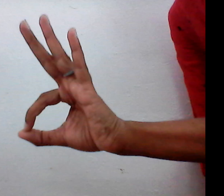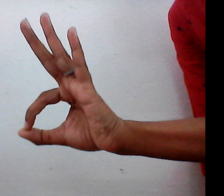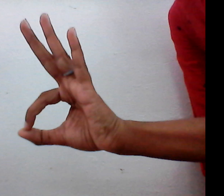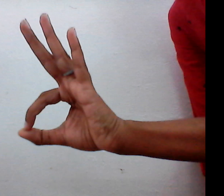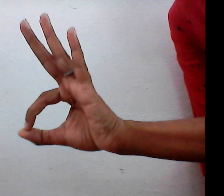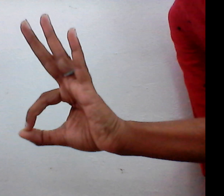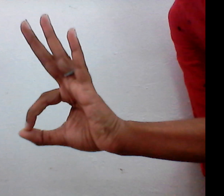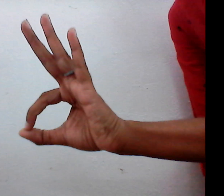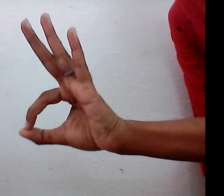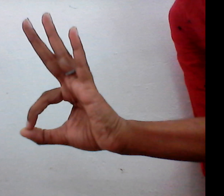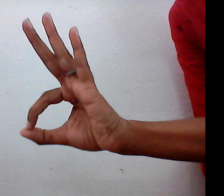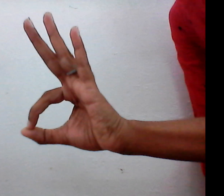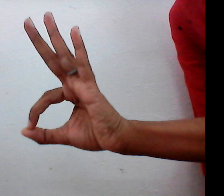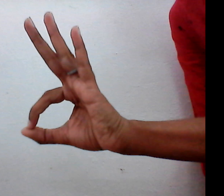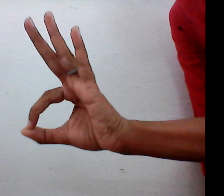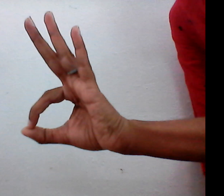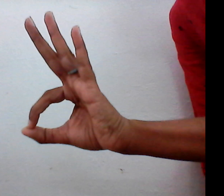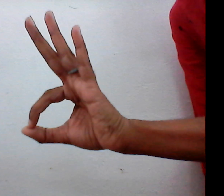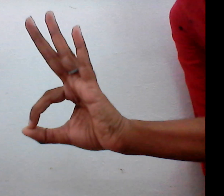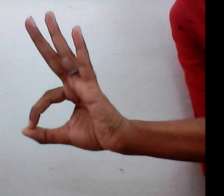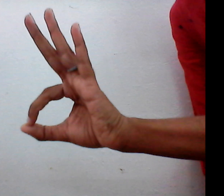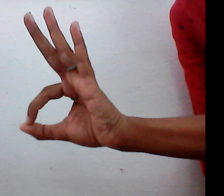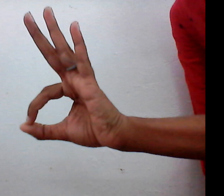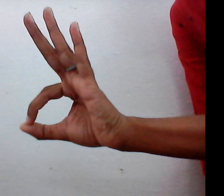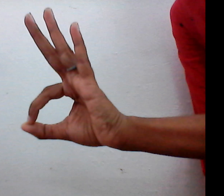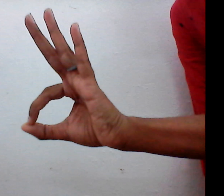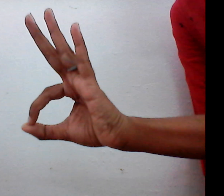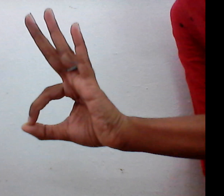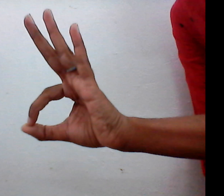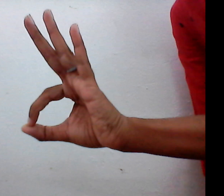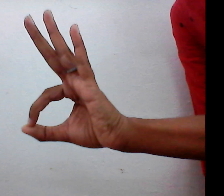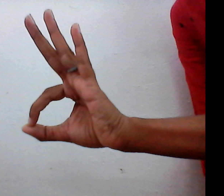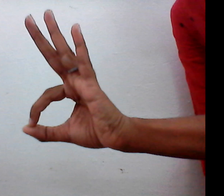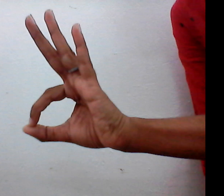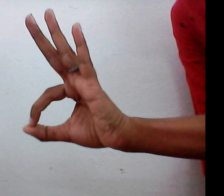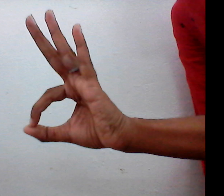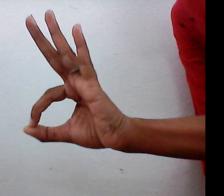ഒ